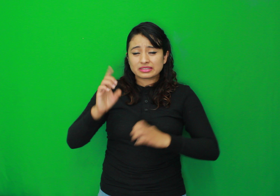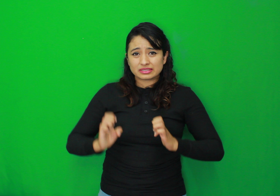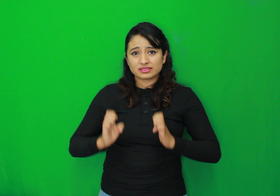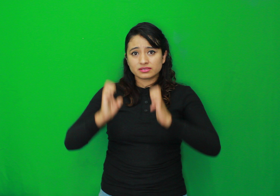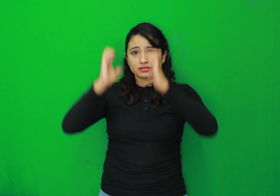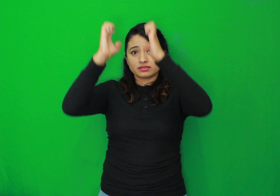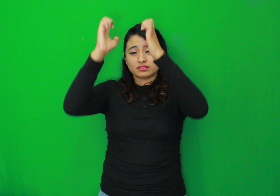edificio